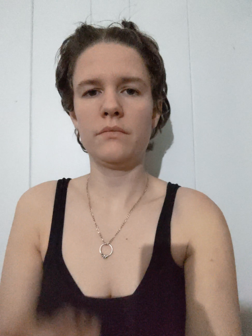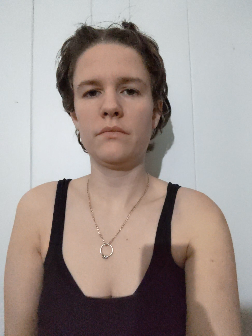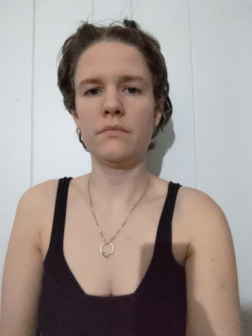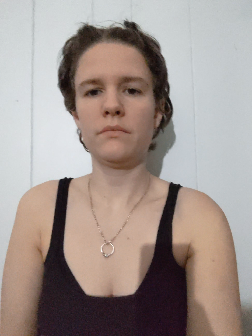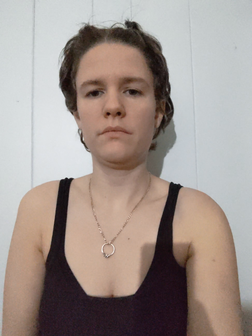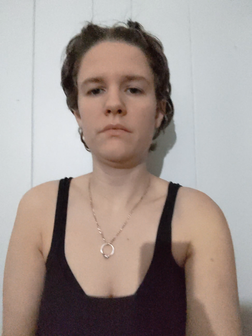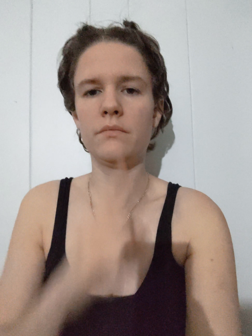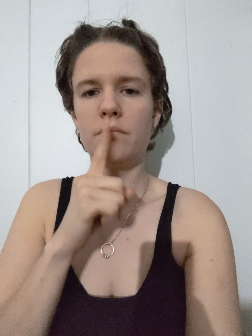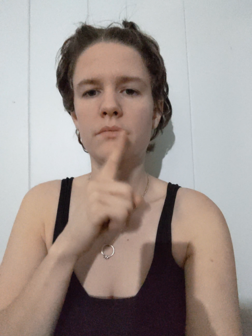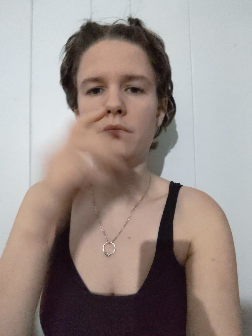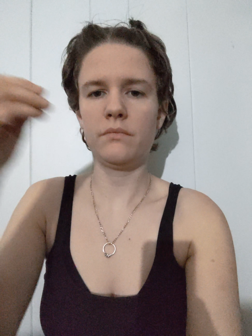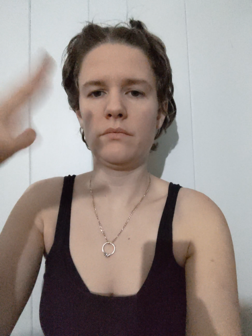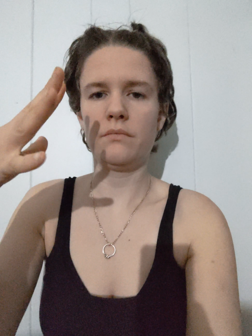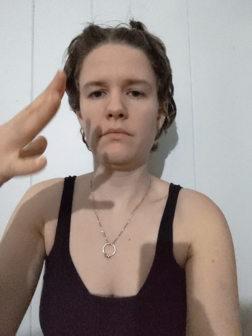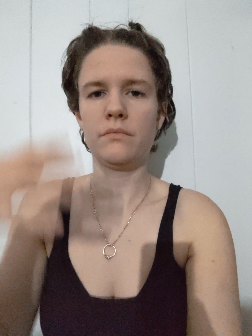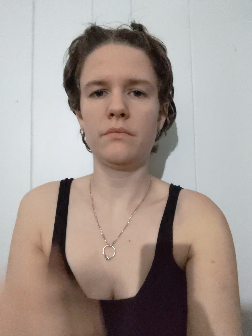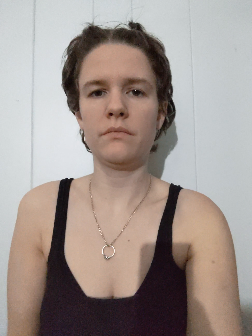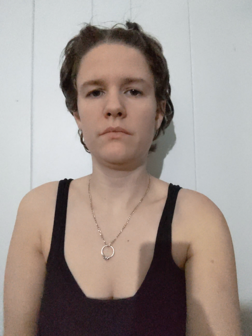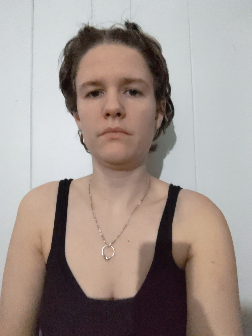lamp